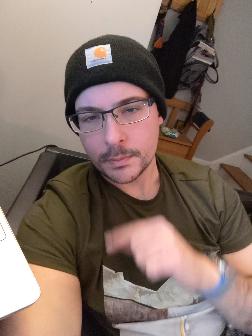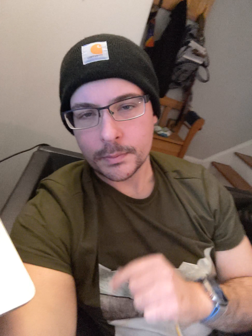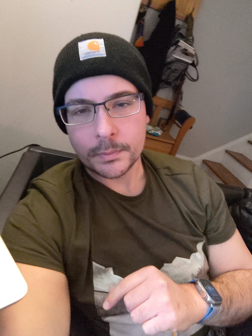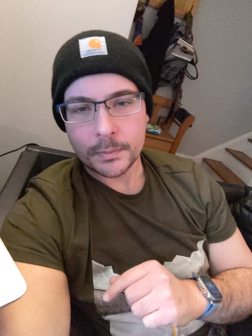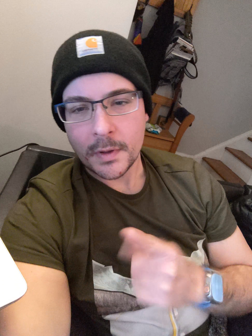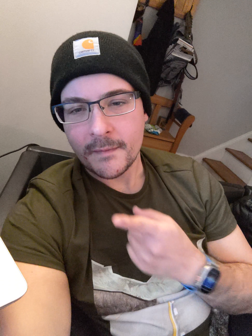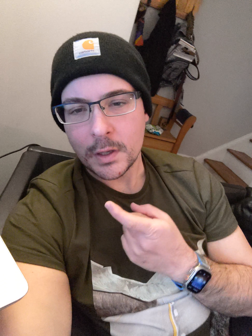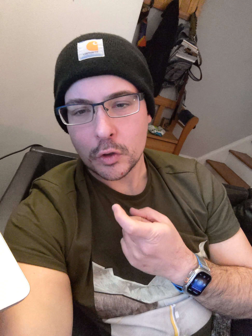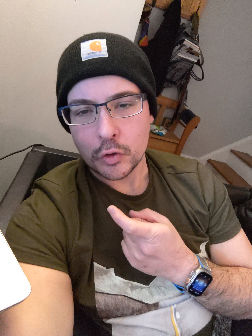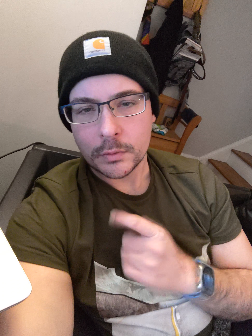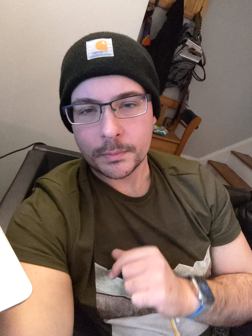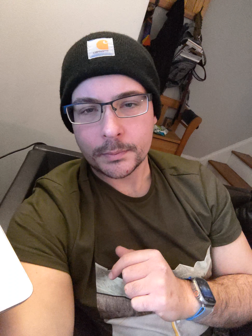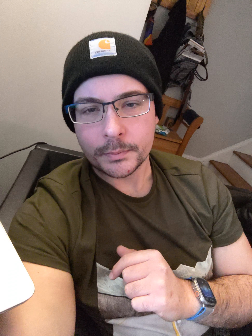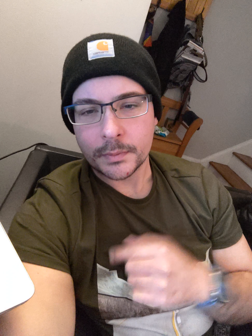finger